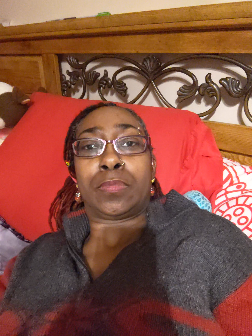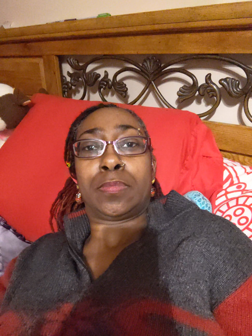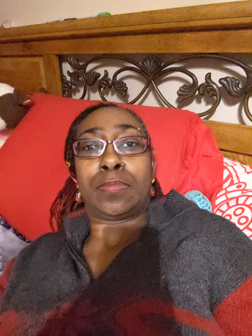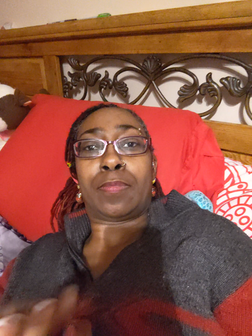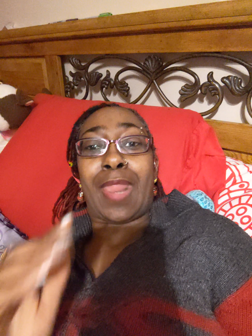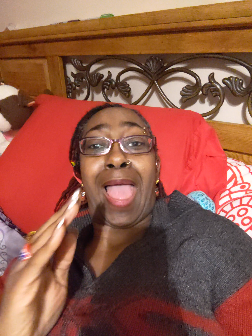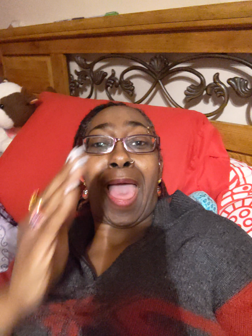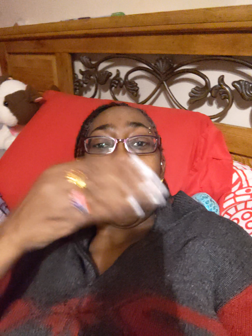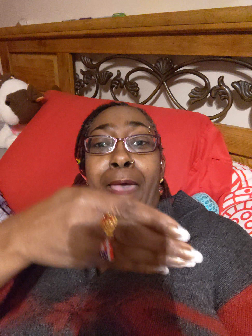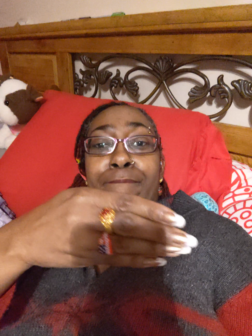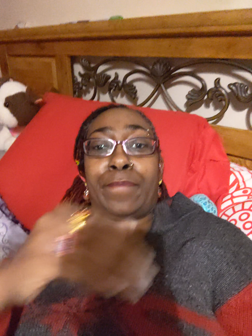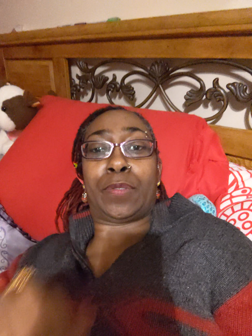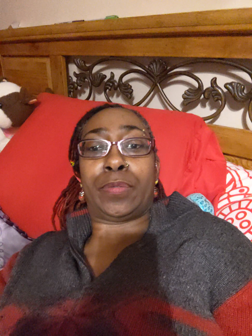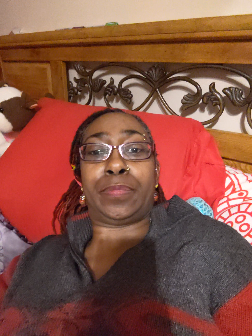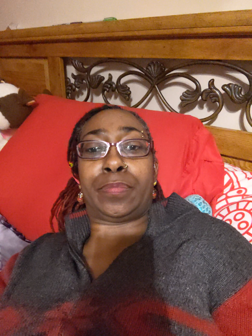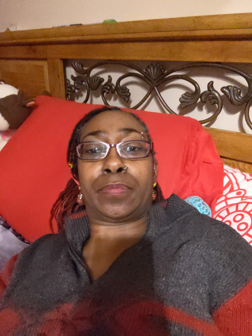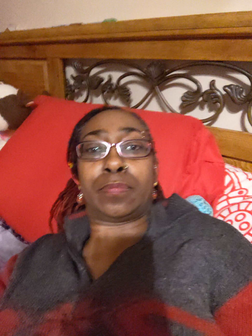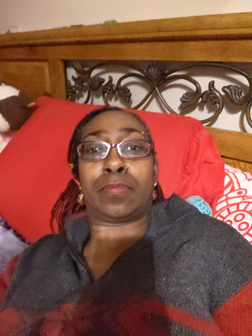after